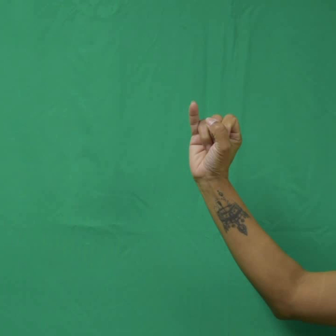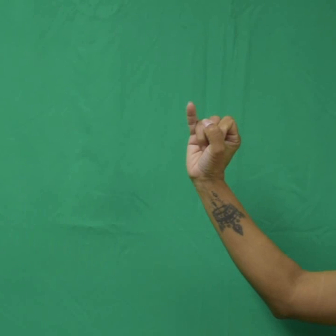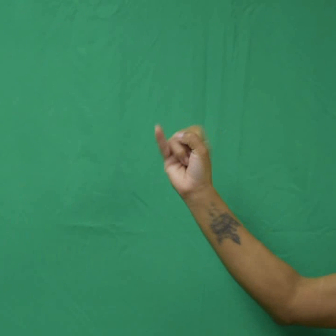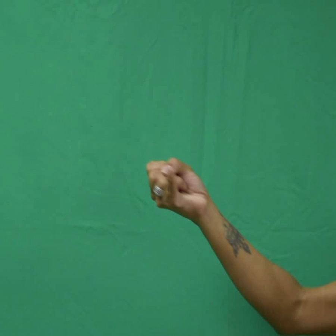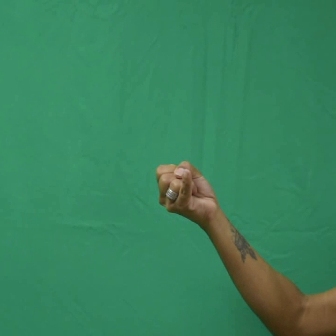J